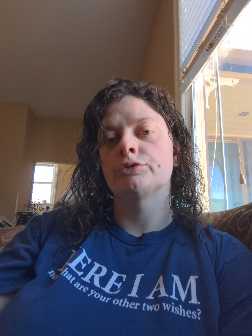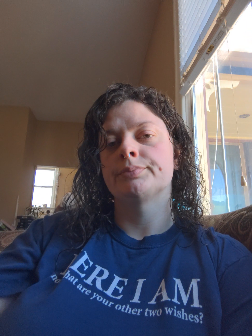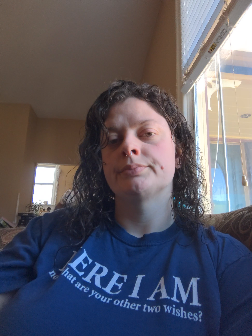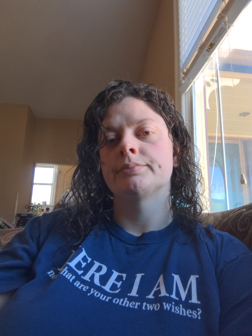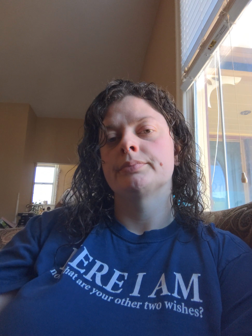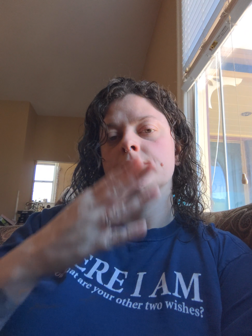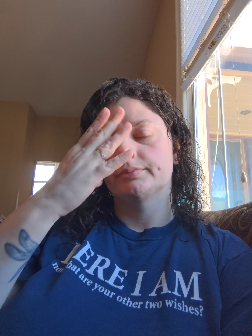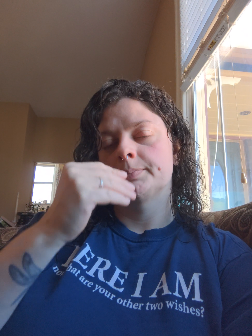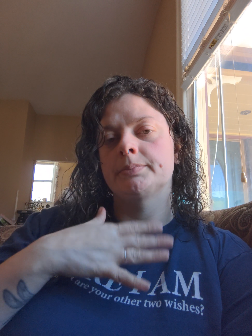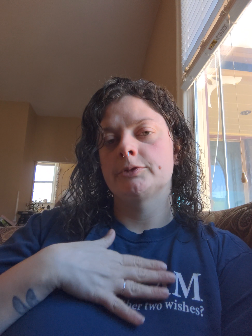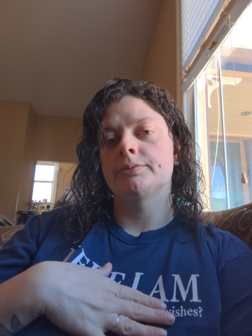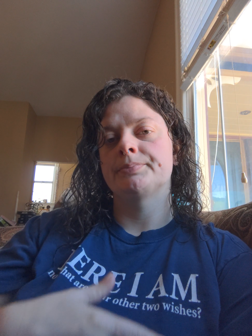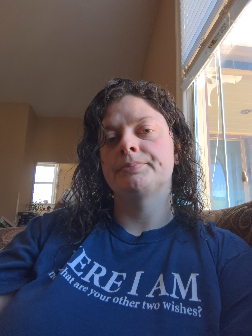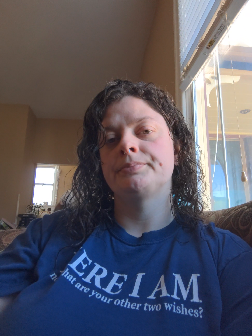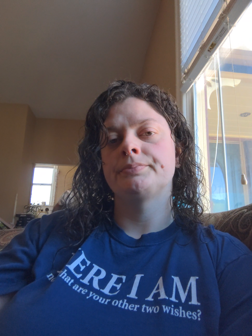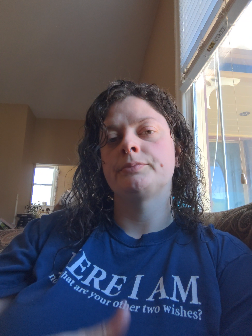pajamas